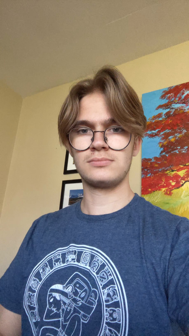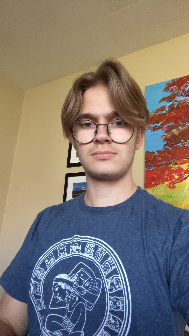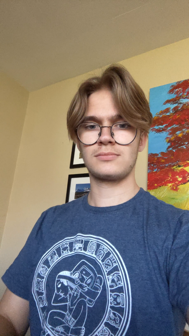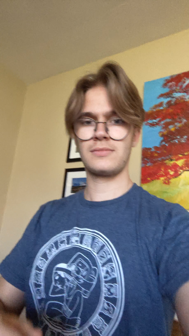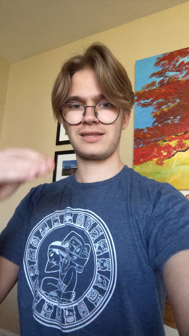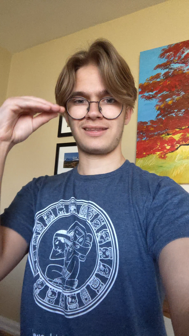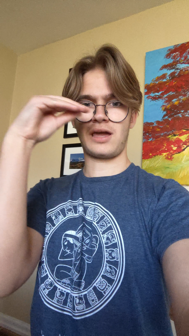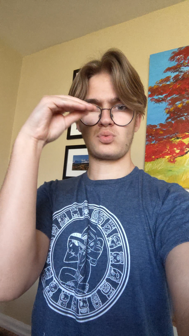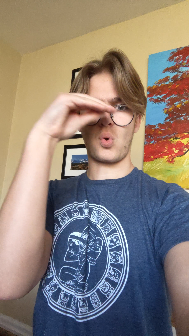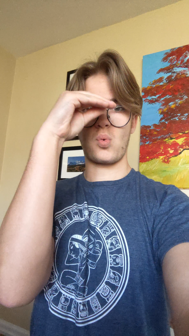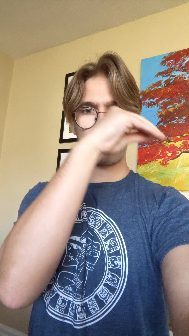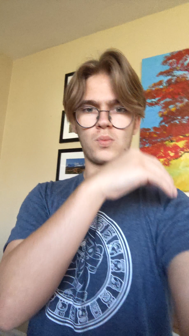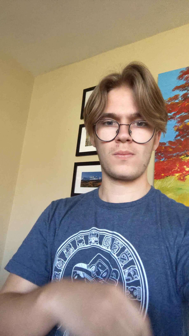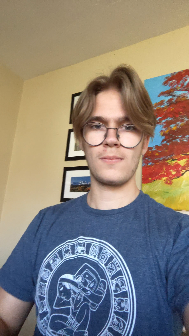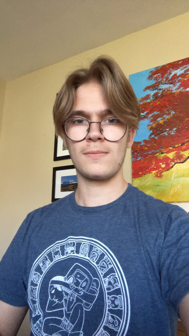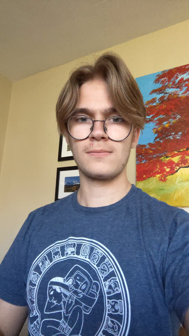dinosaur